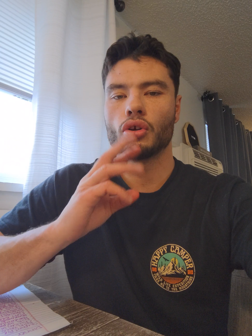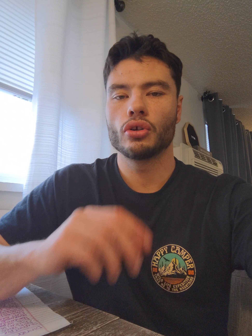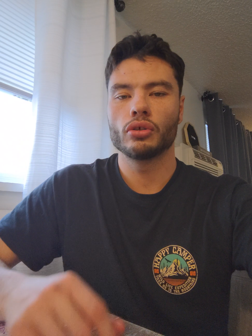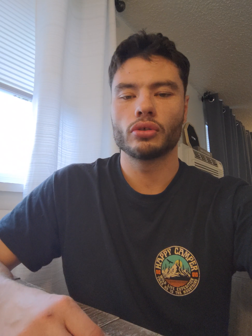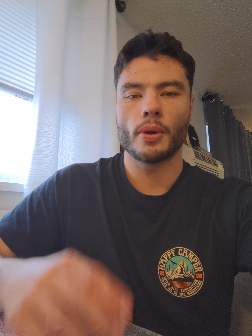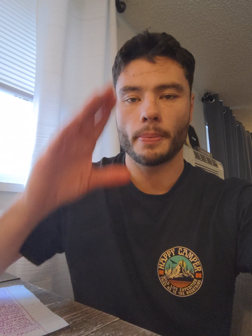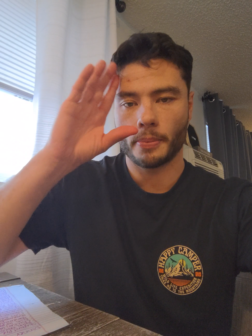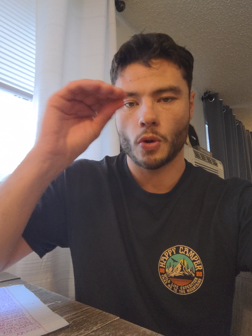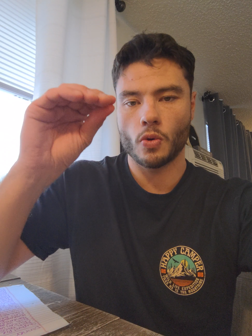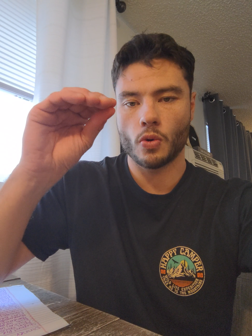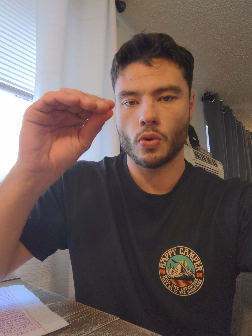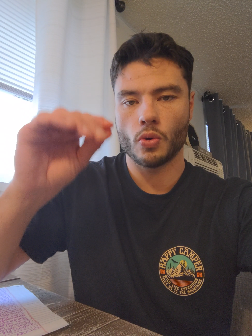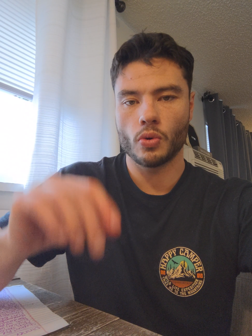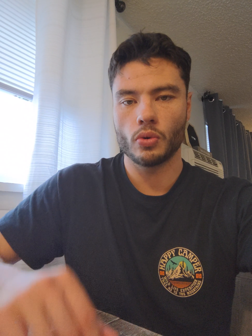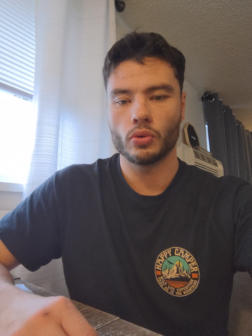boy